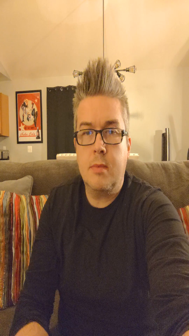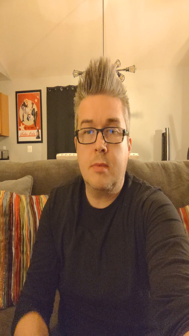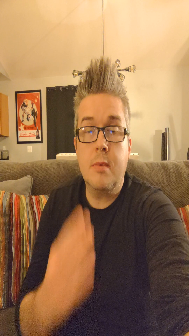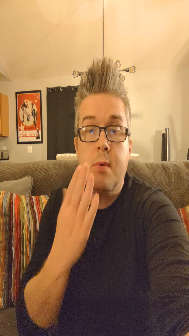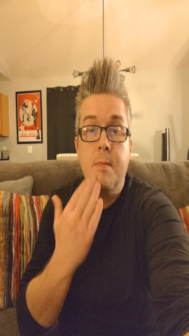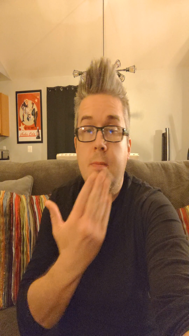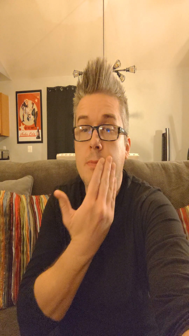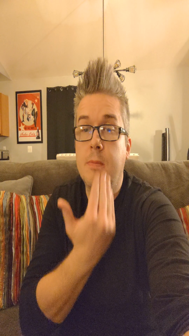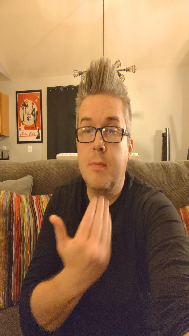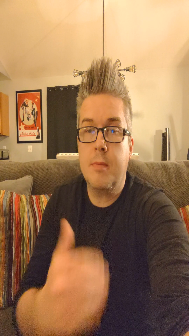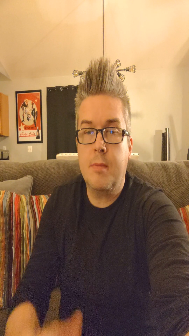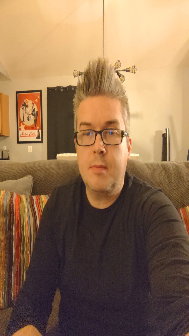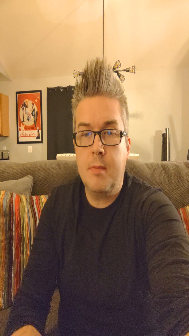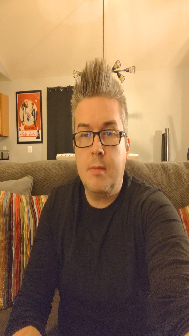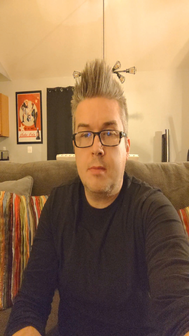napkin